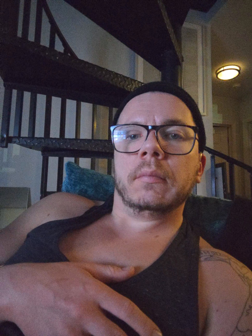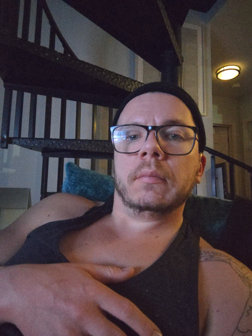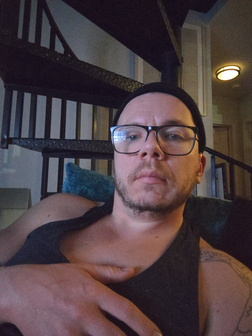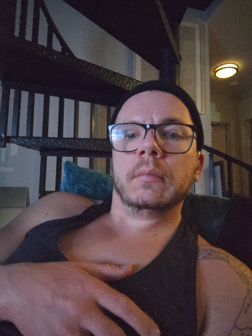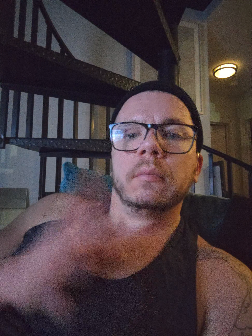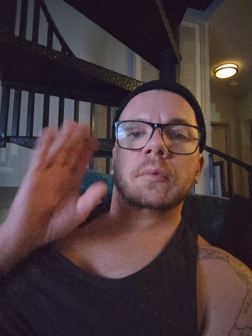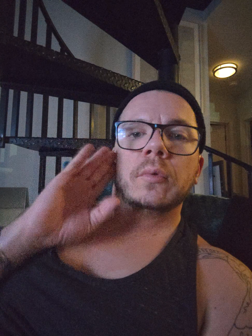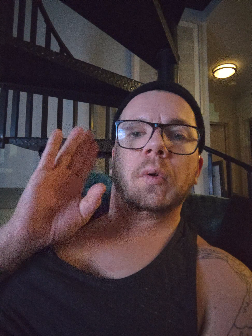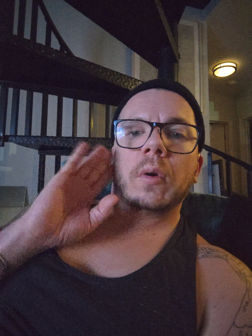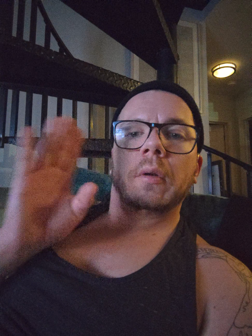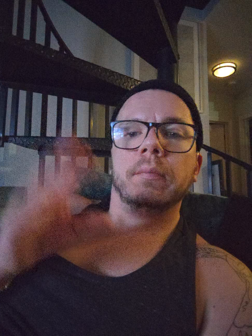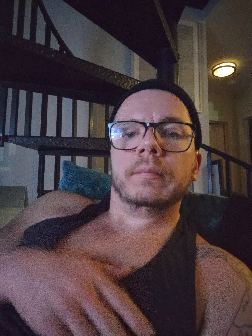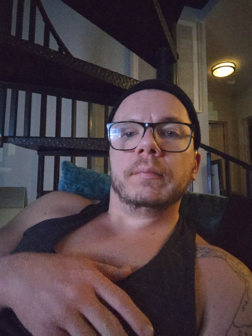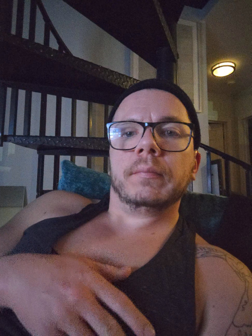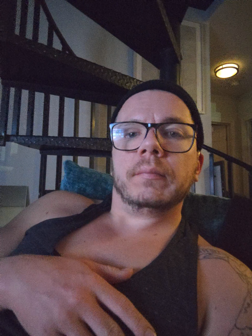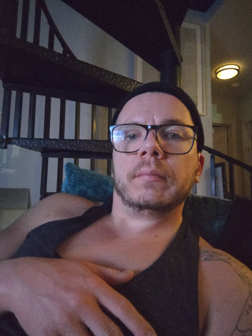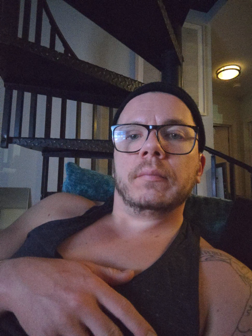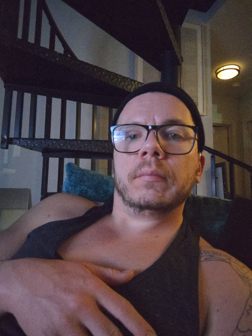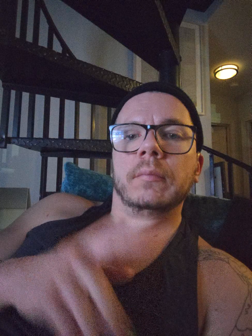dog